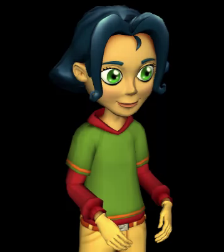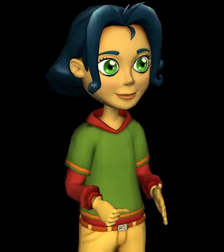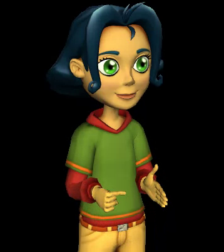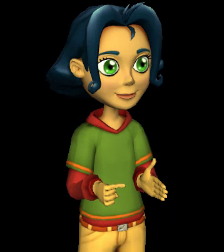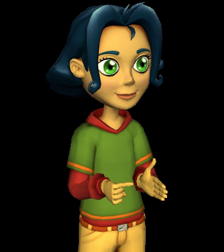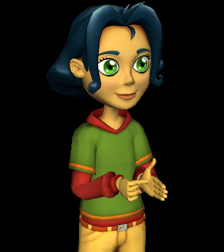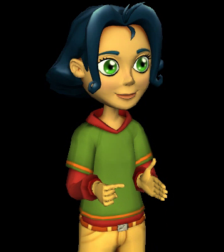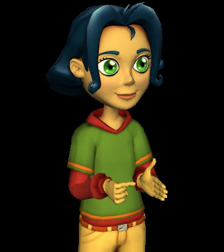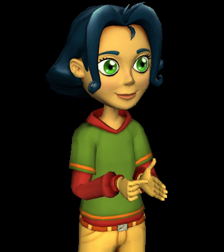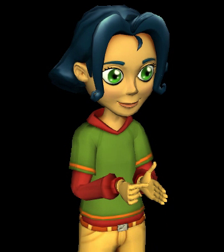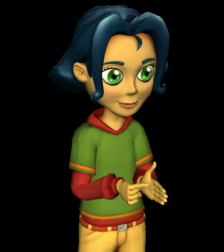متى